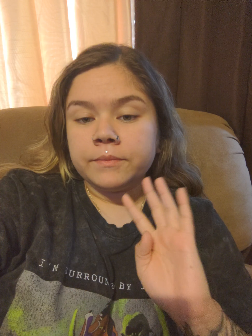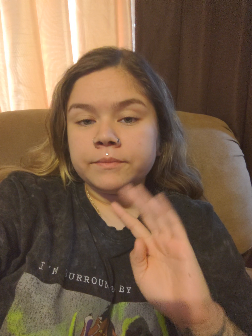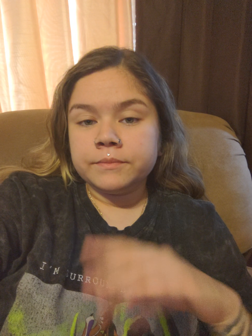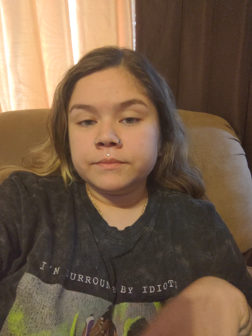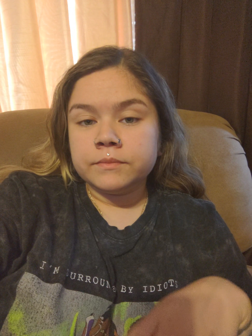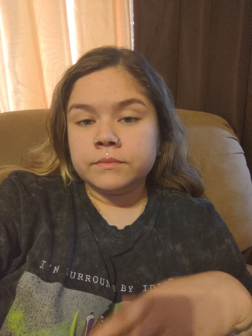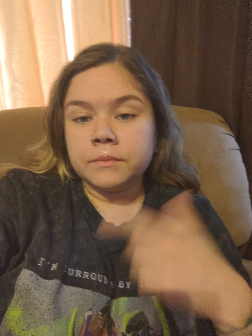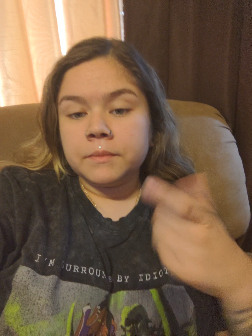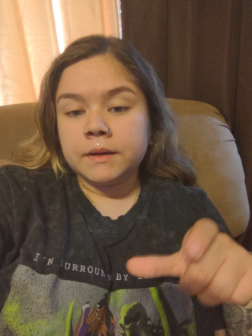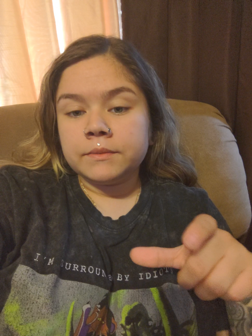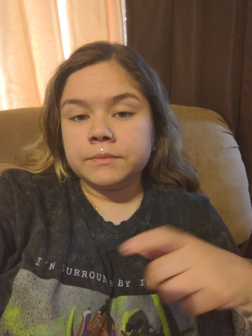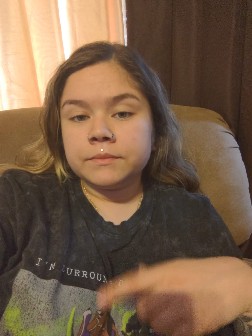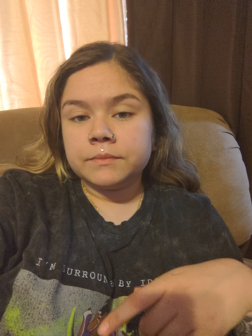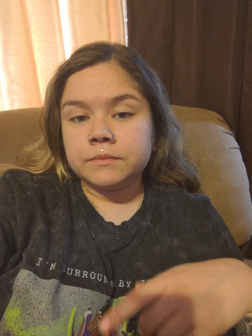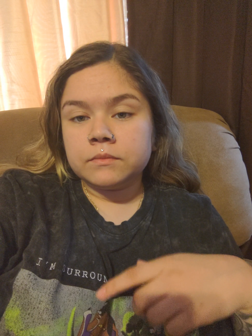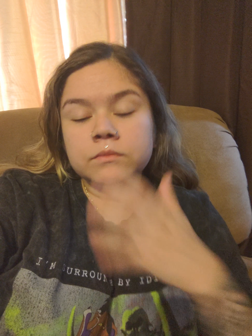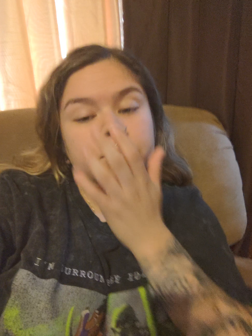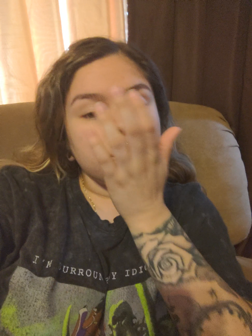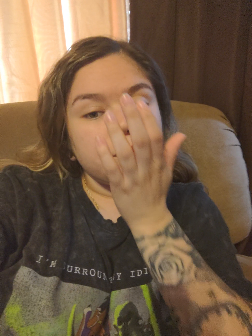plate